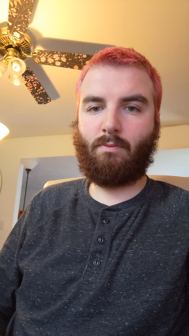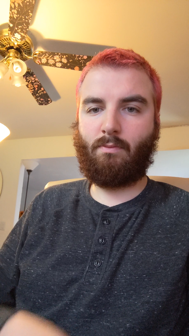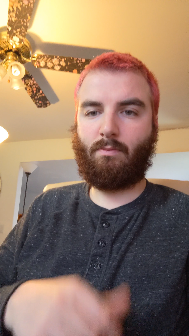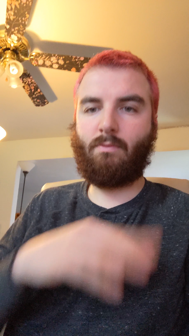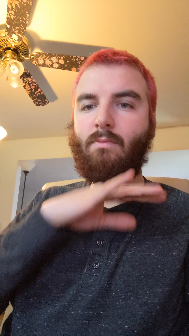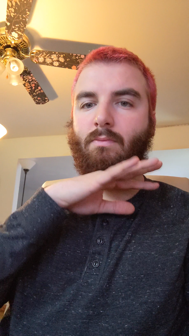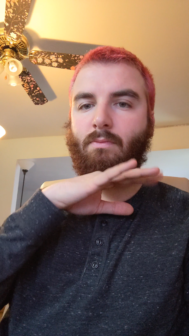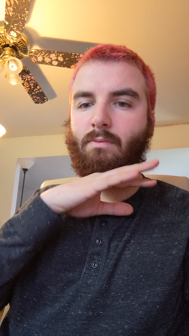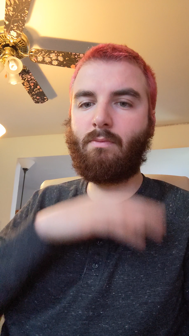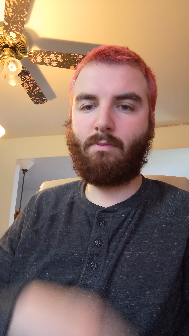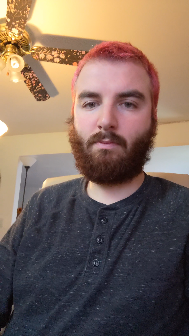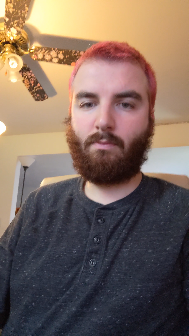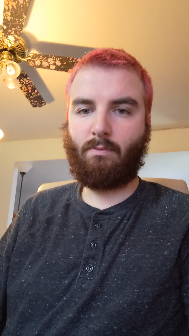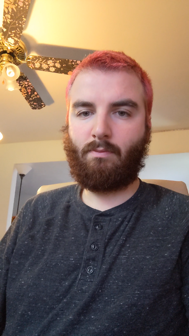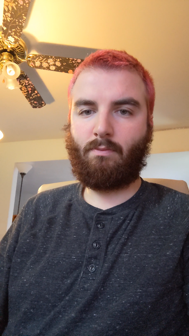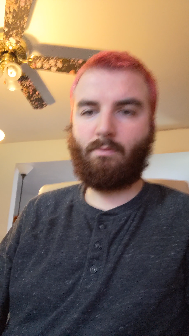naughty